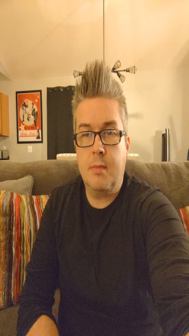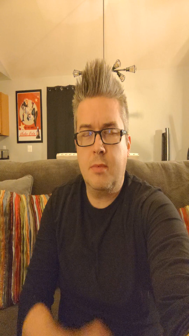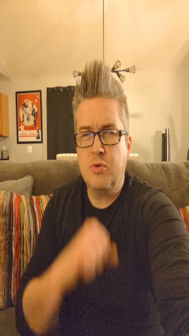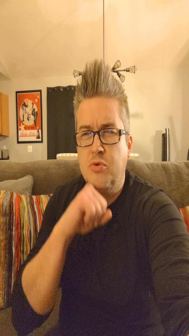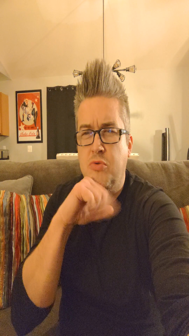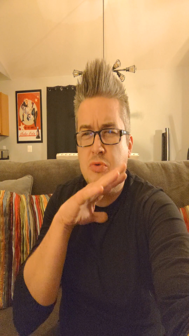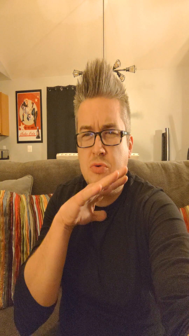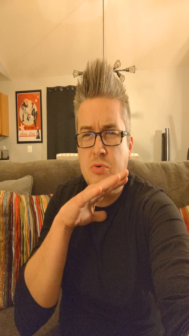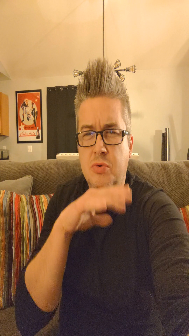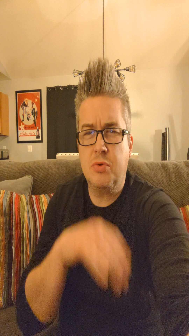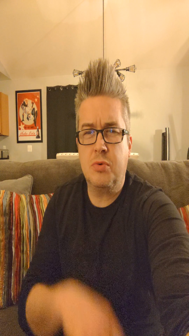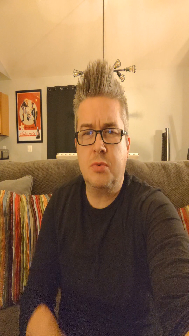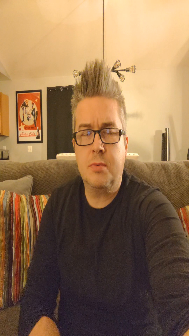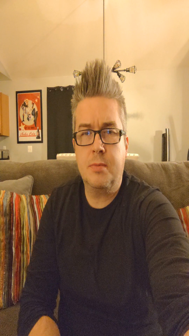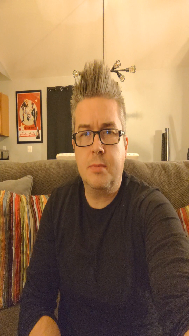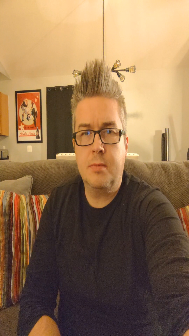dirty